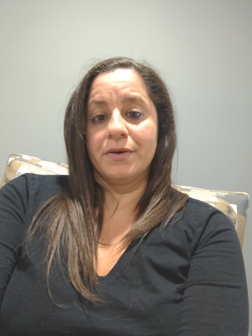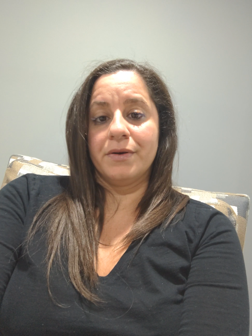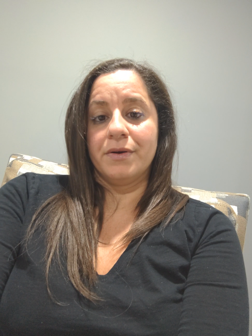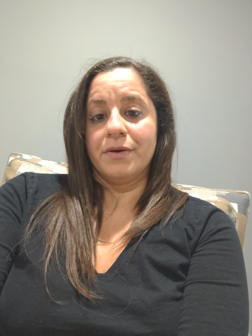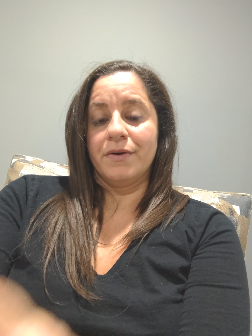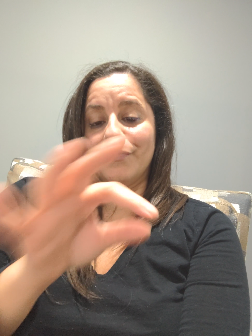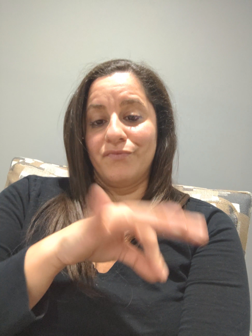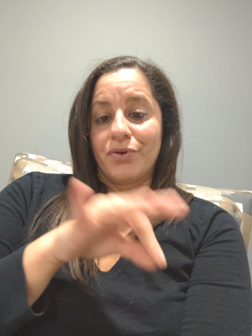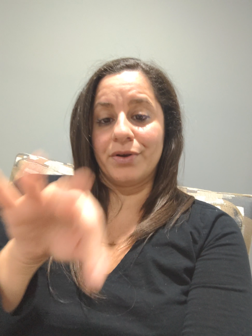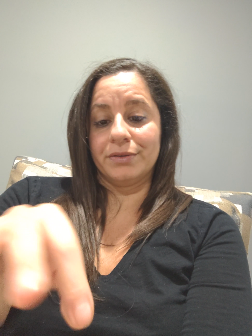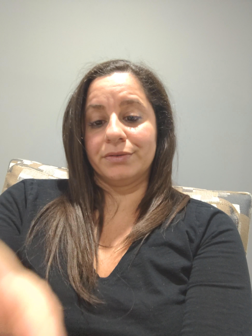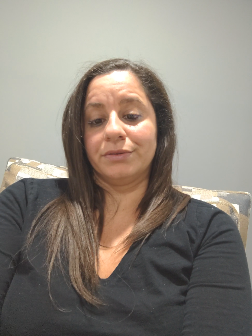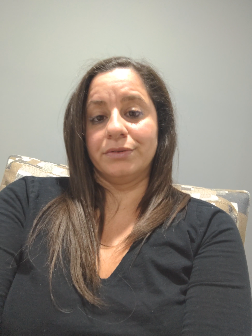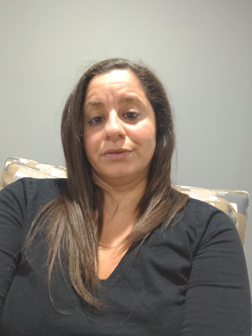french fries